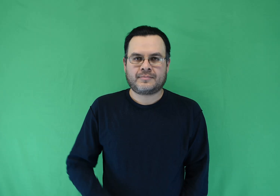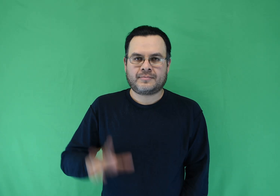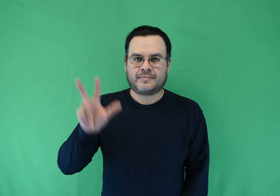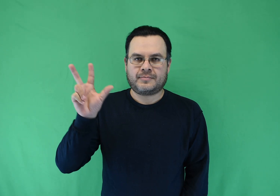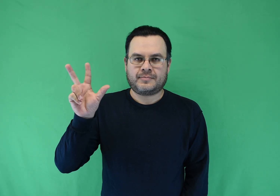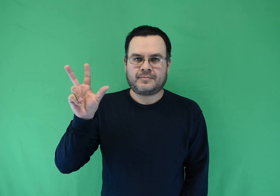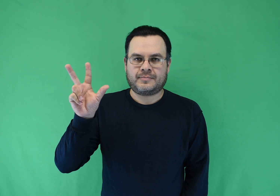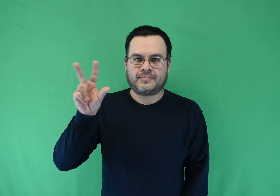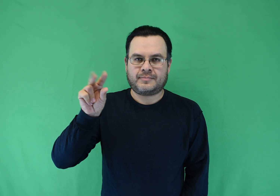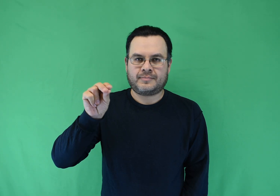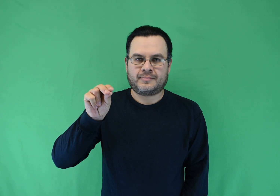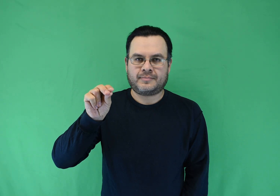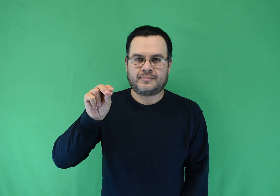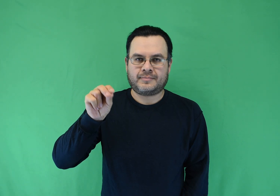no